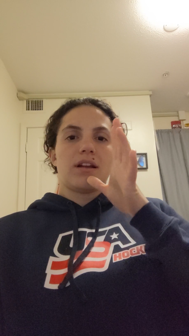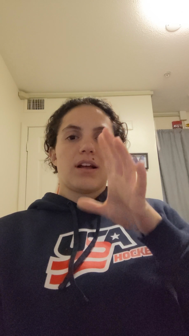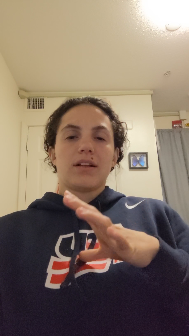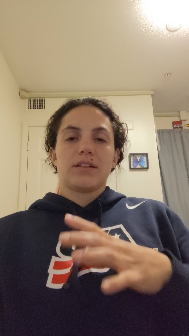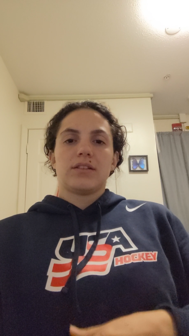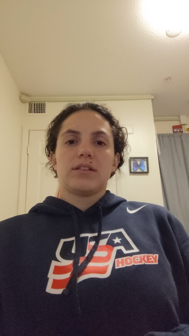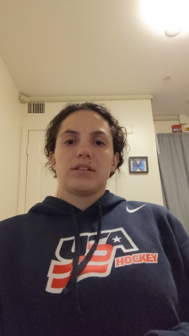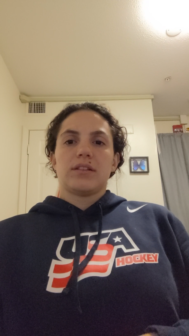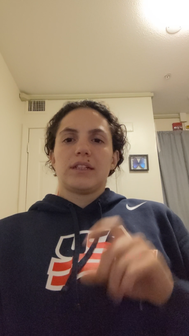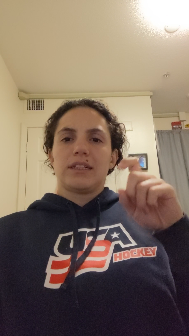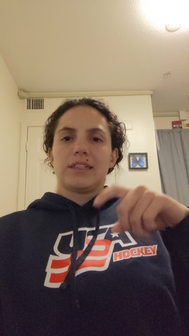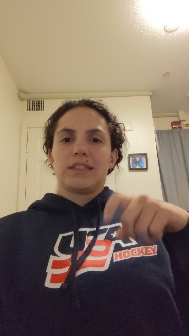need